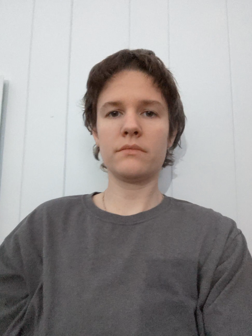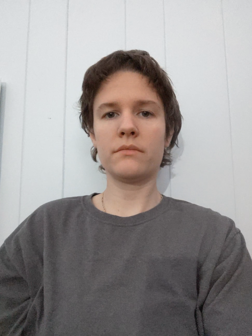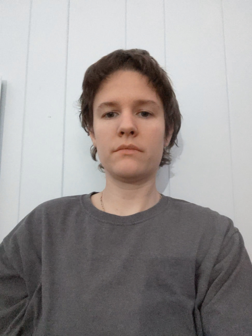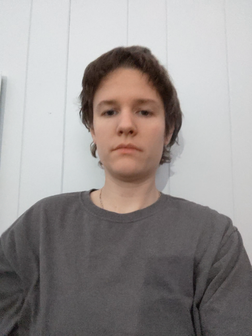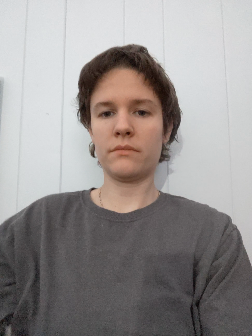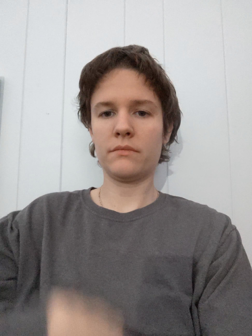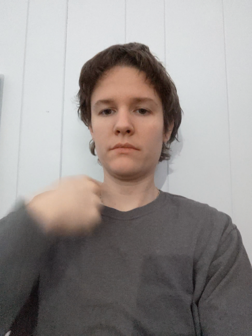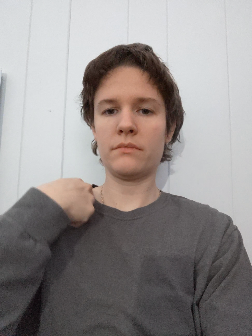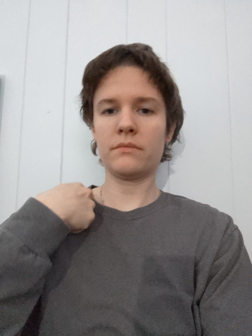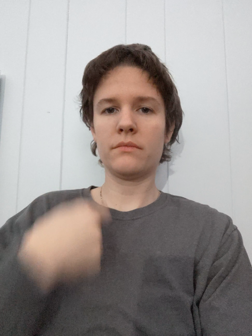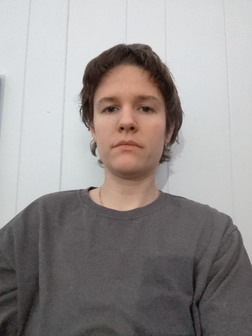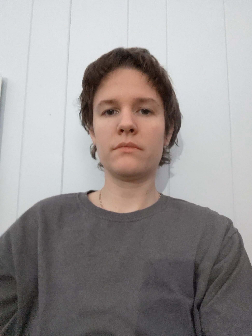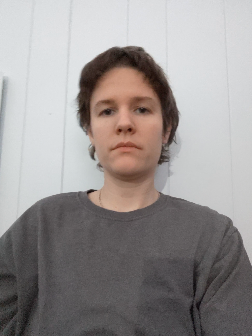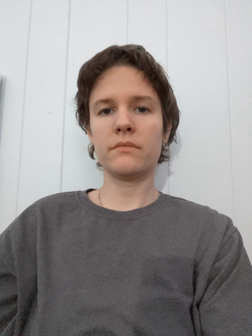zipper